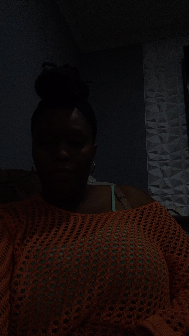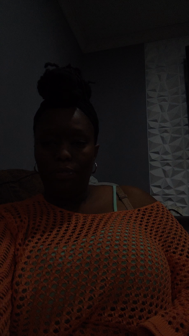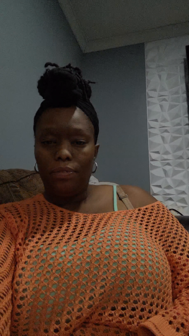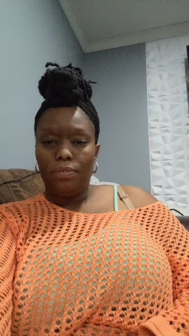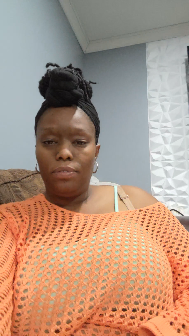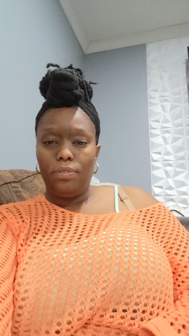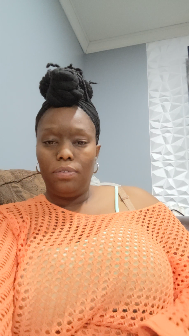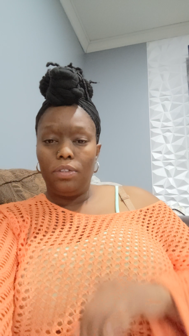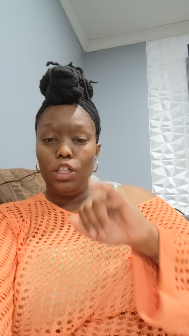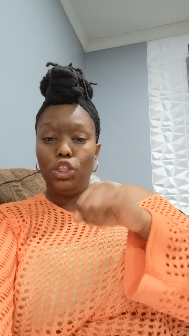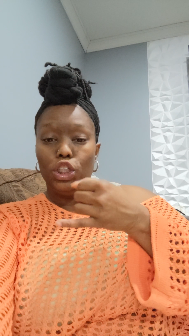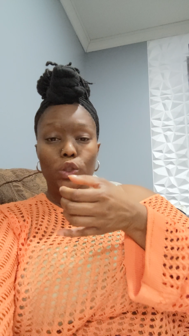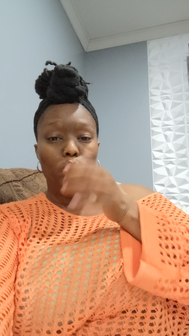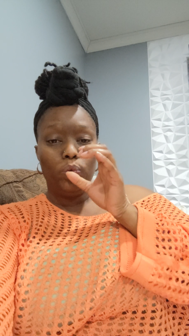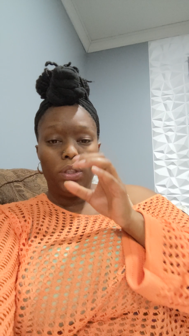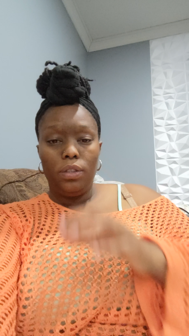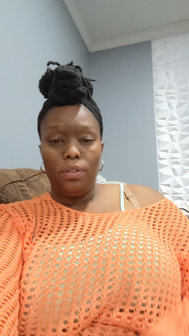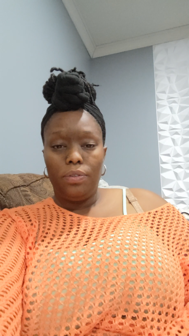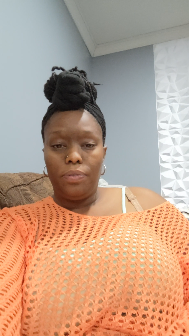juice